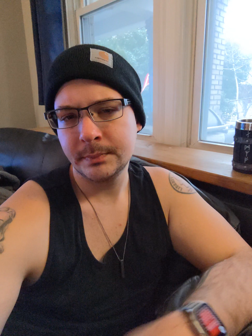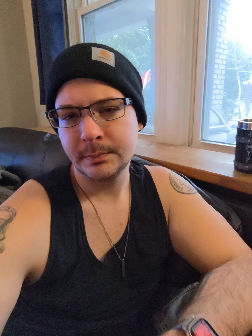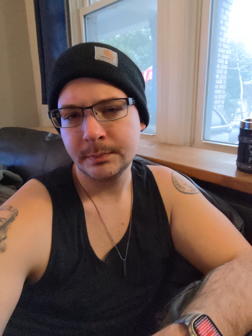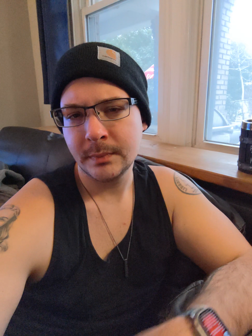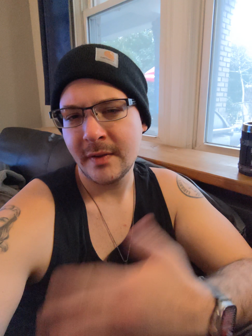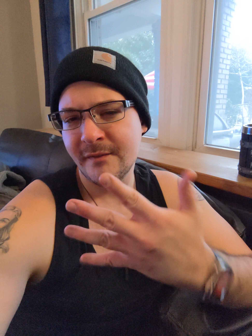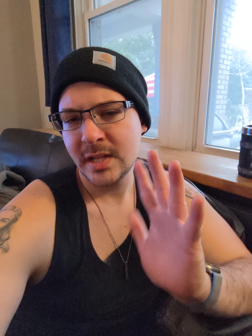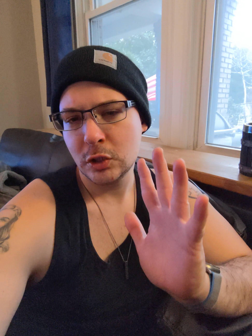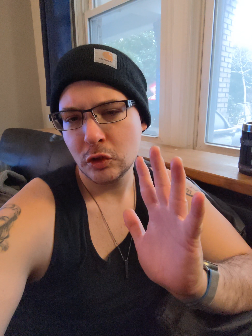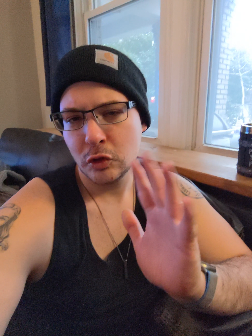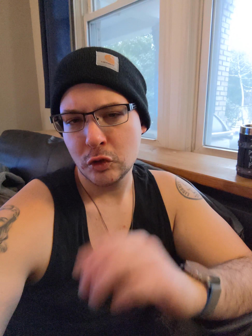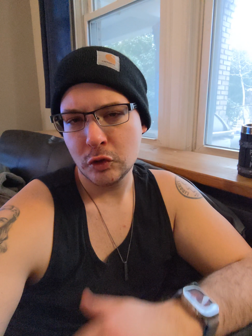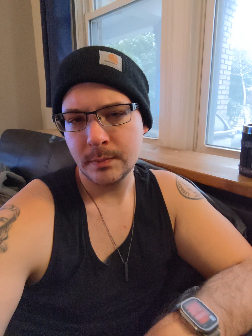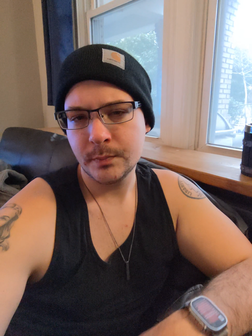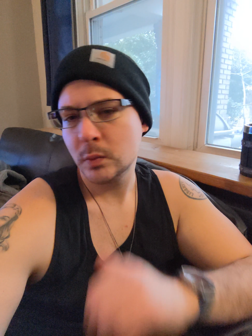finish